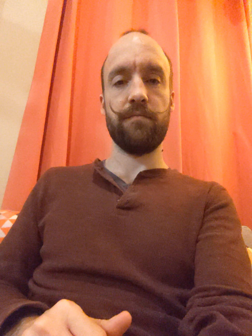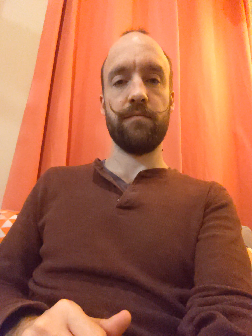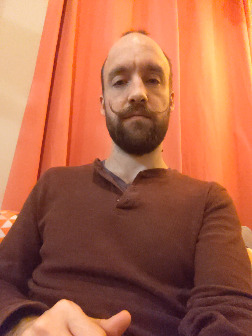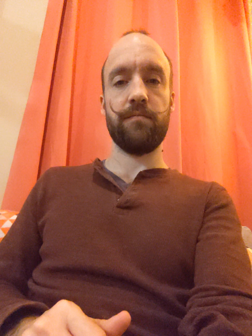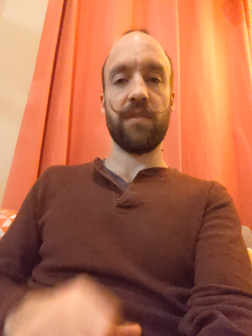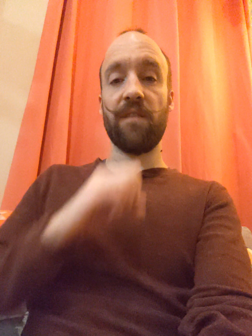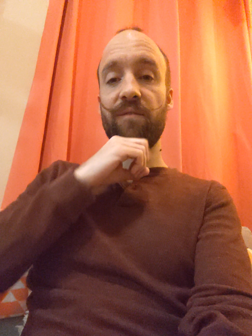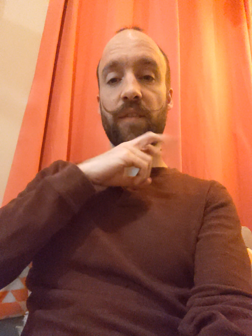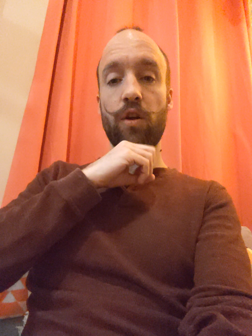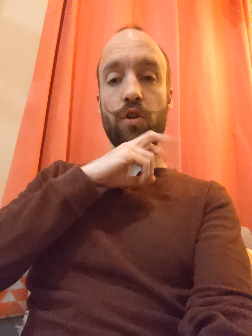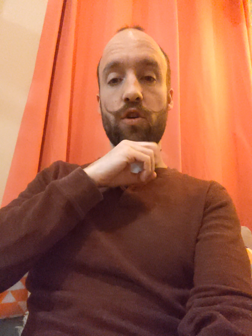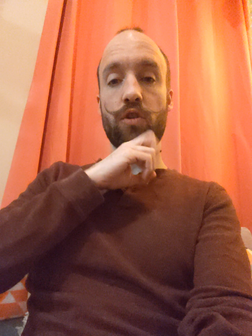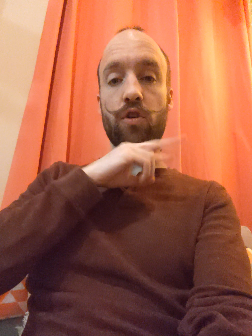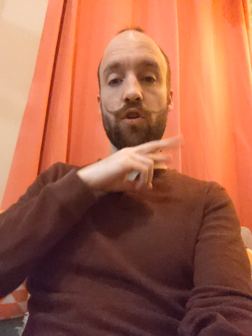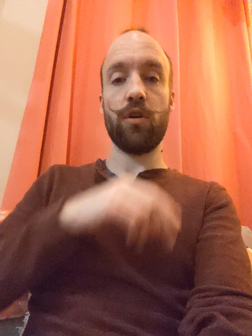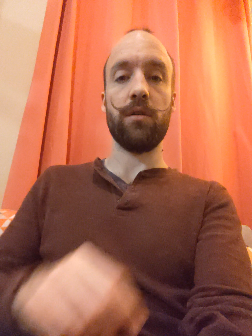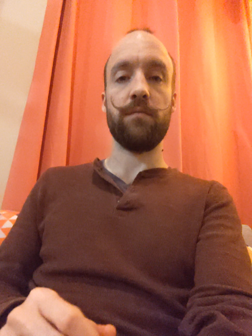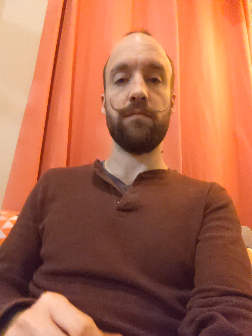frog